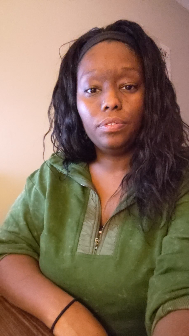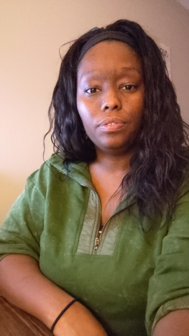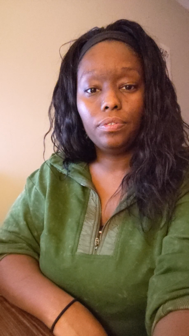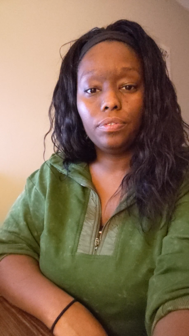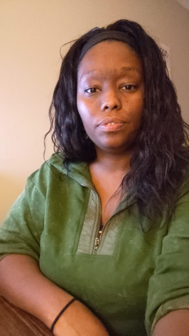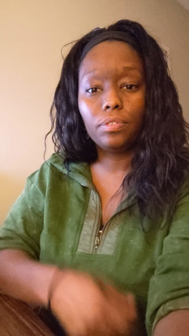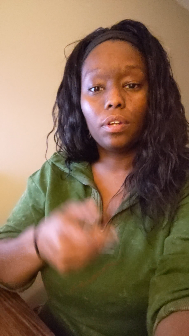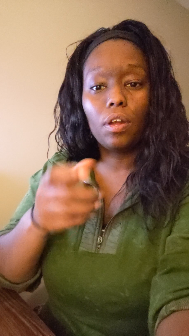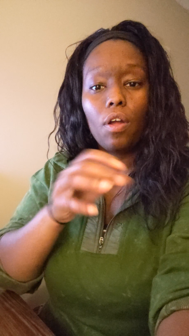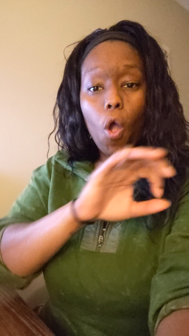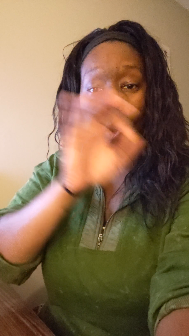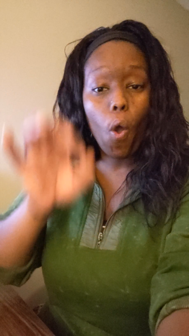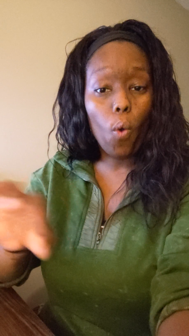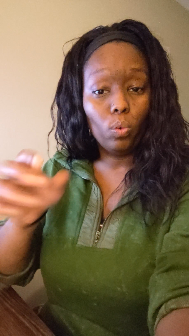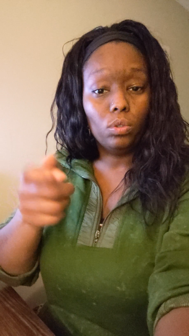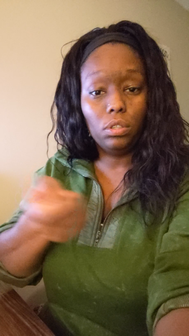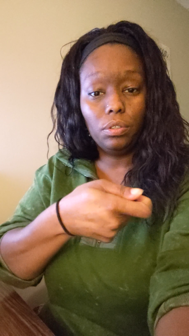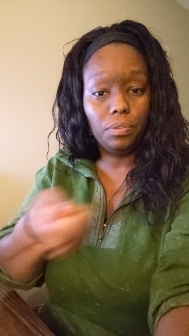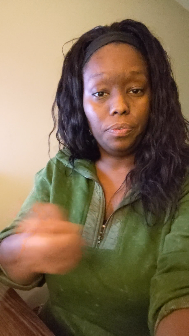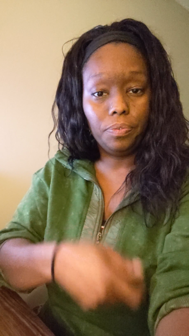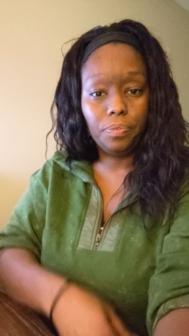hose